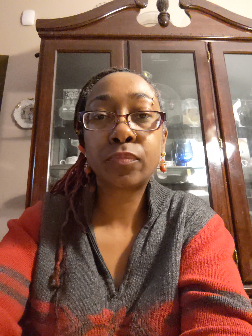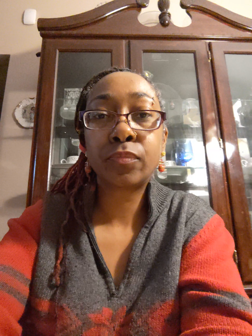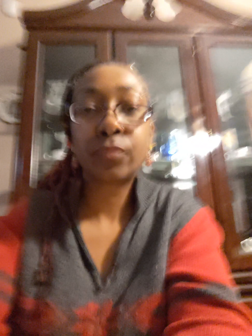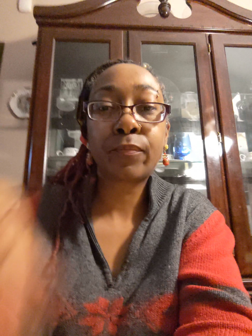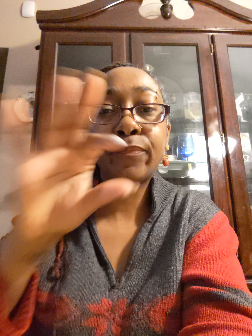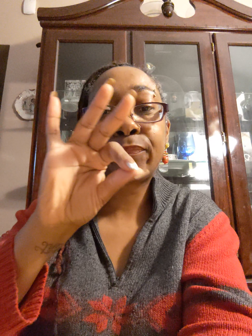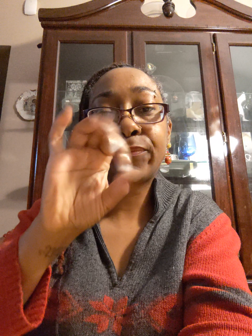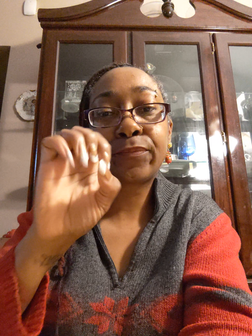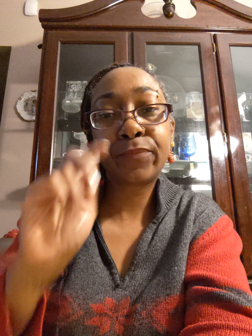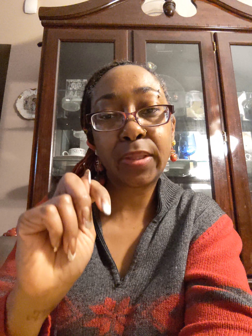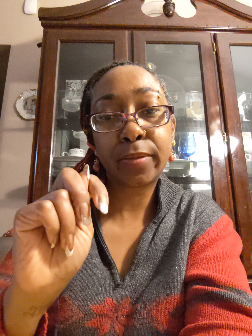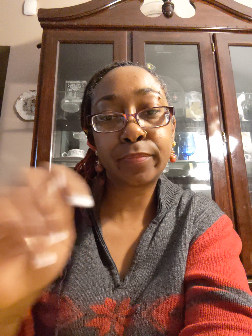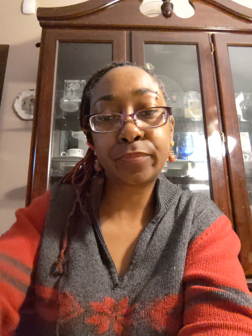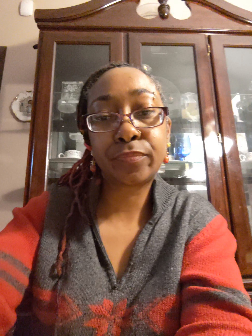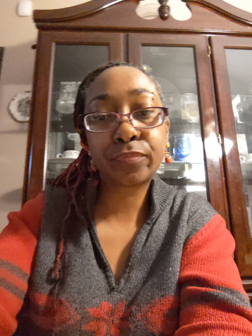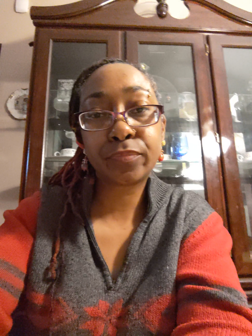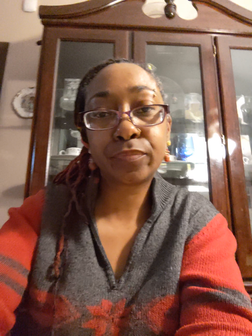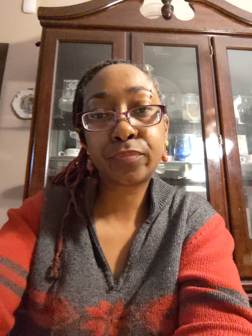feet